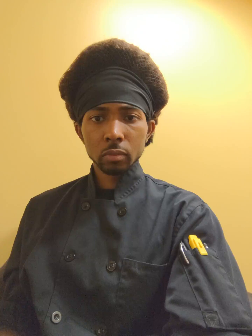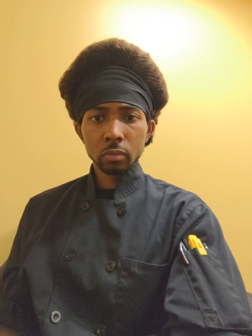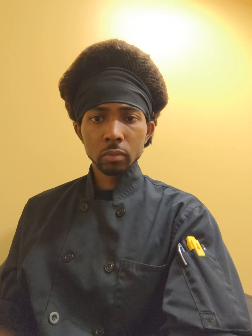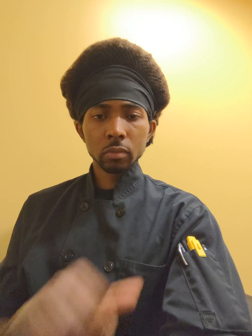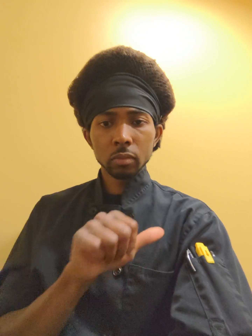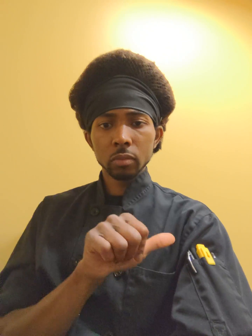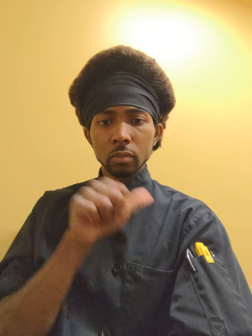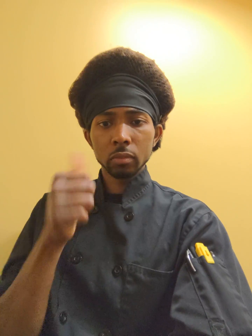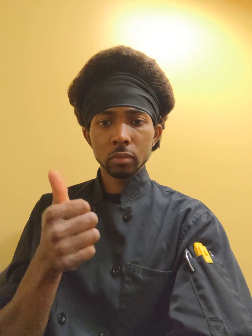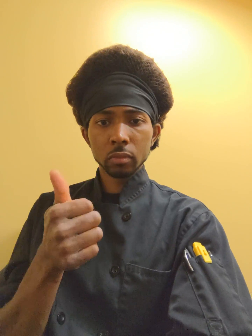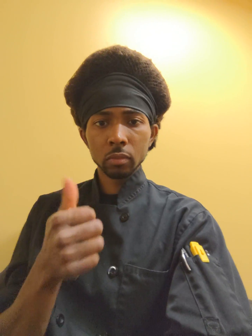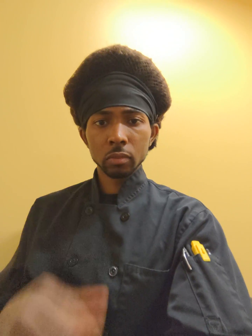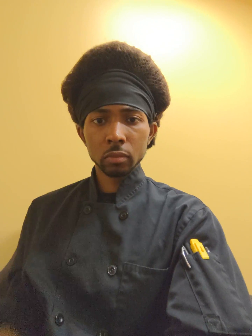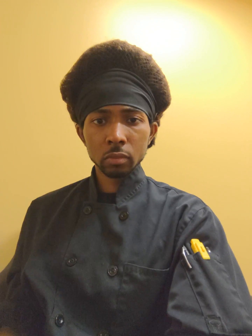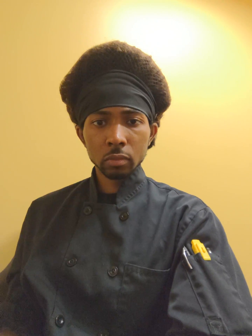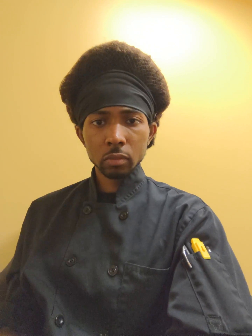other